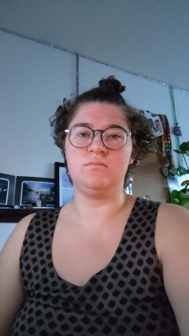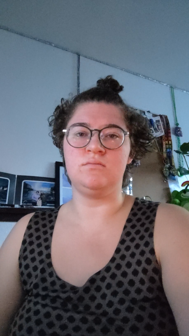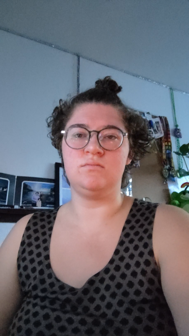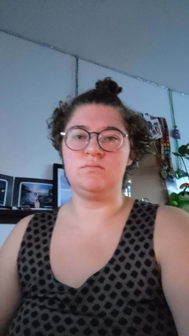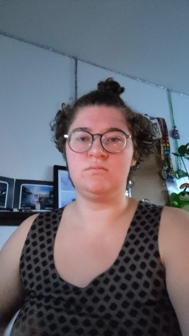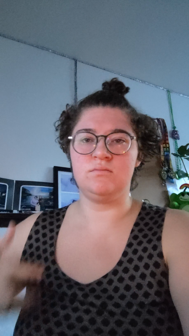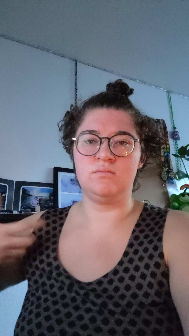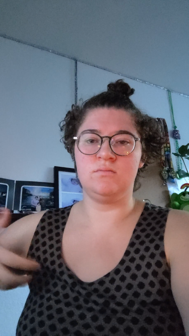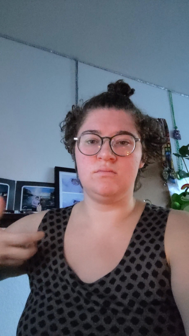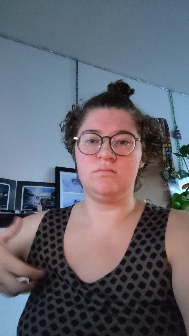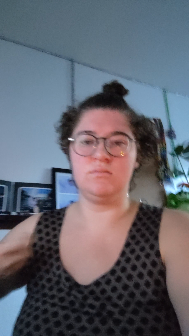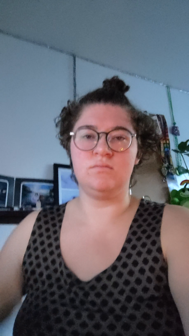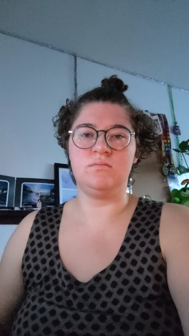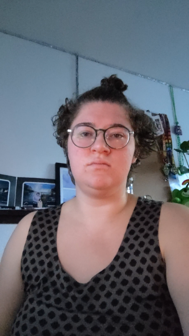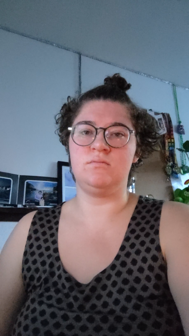monkey